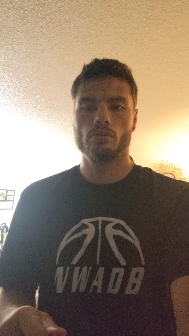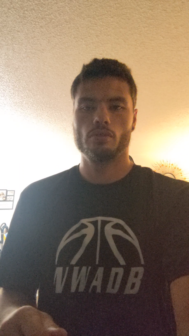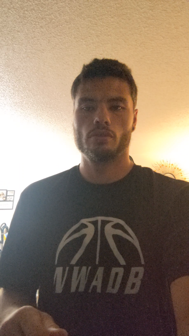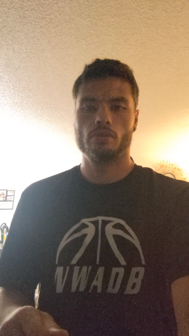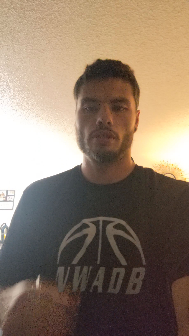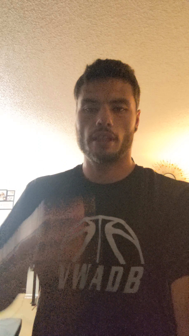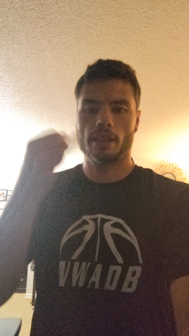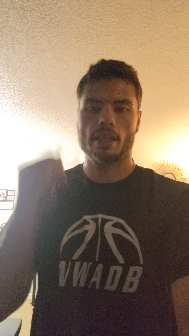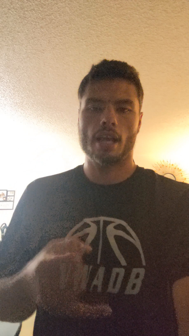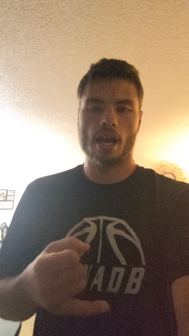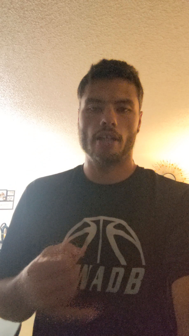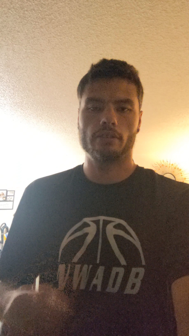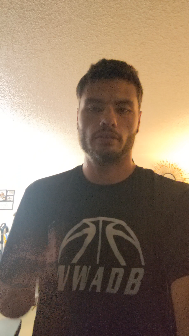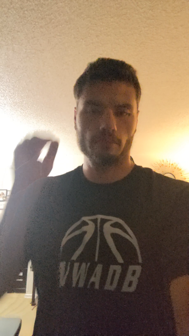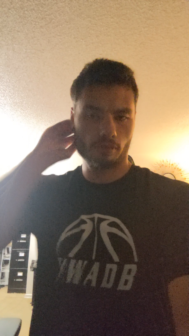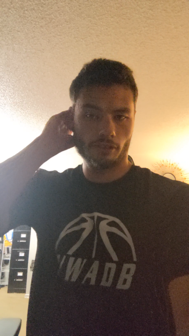last